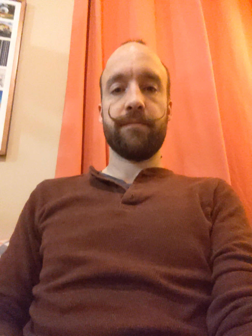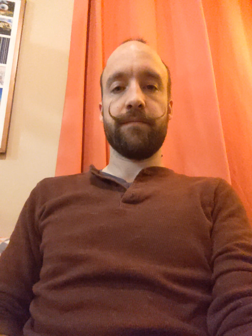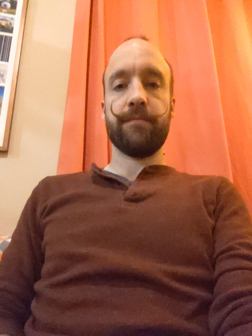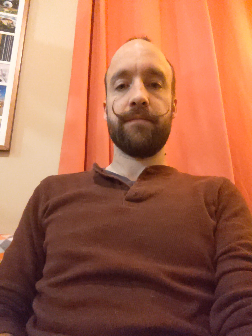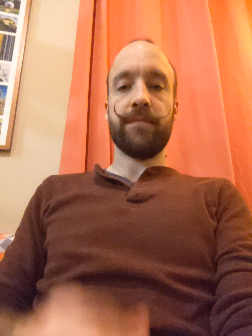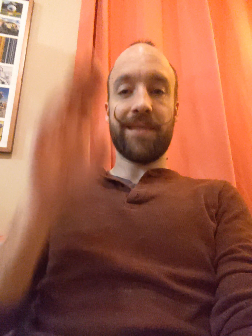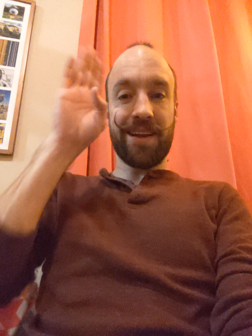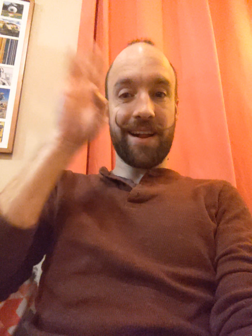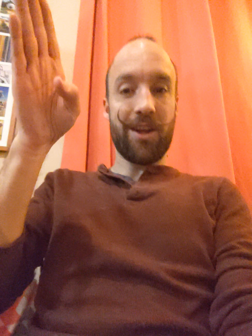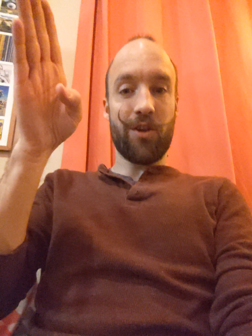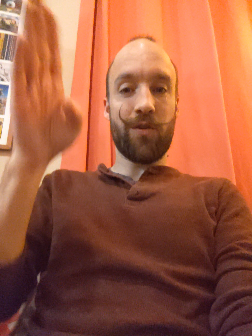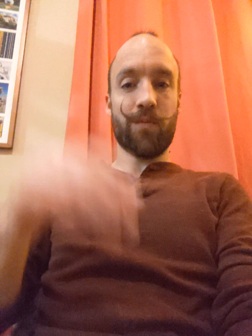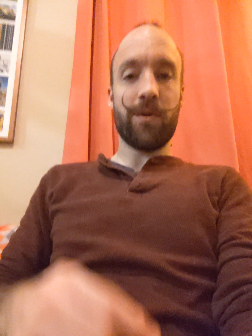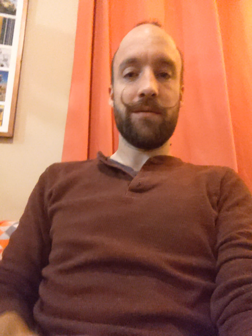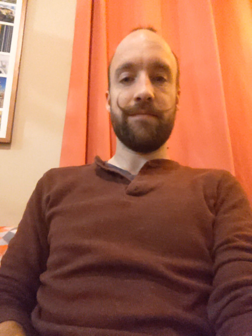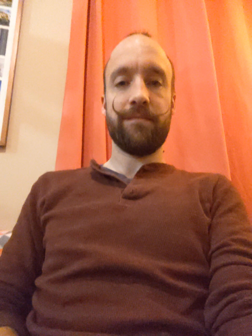hello